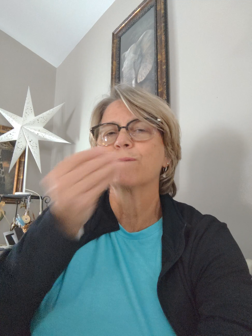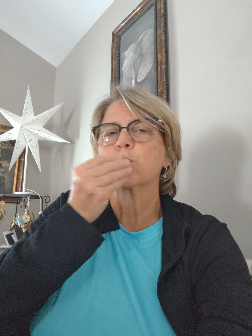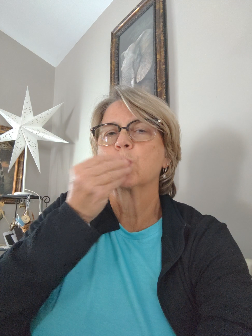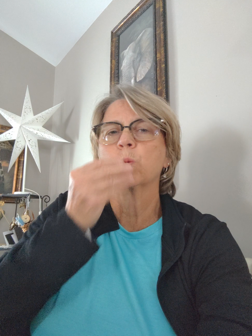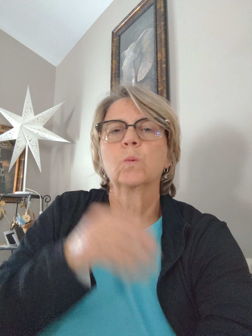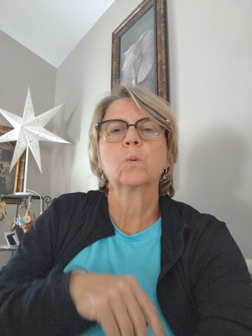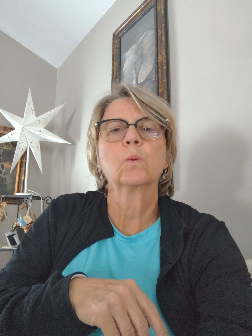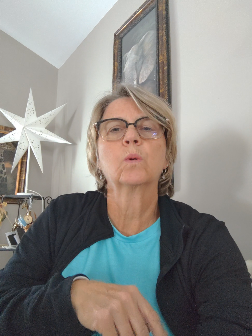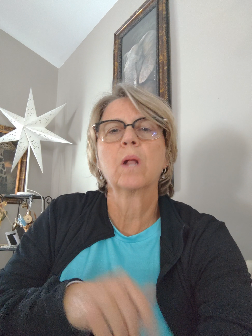food